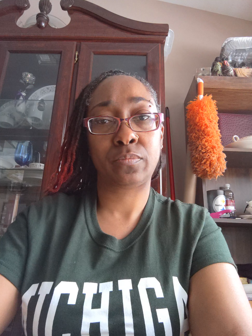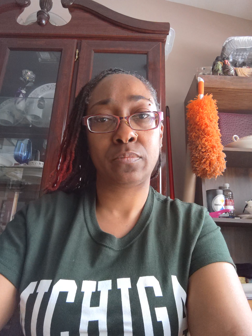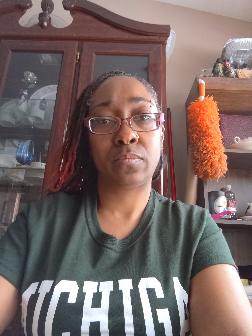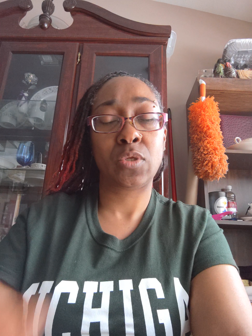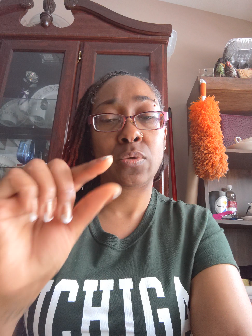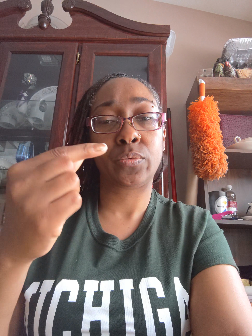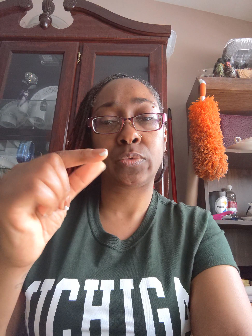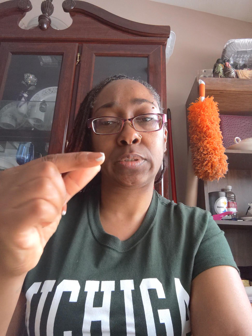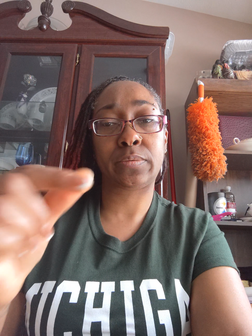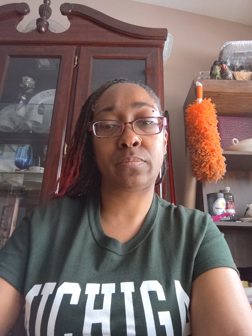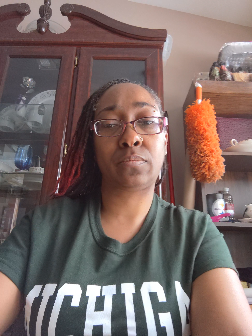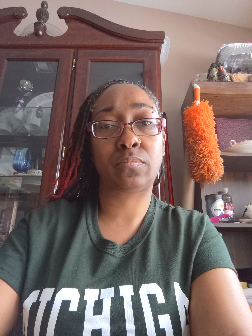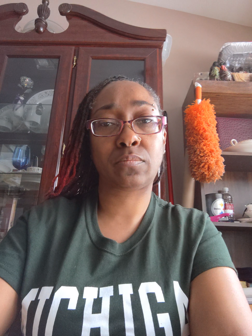green